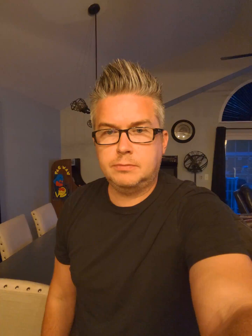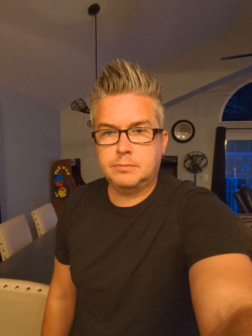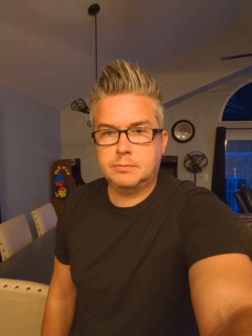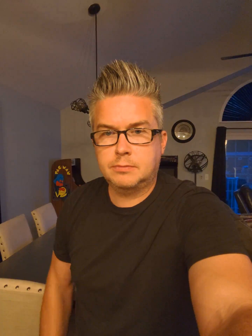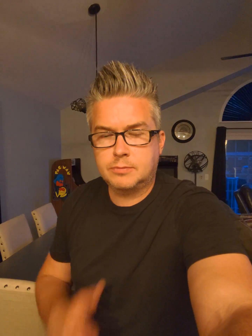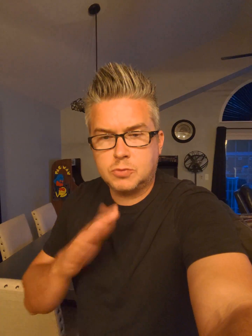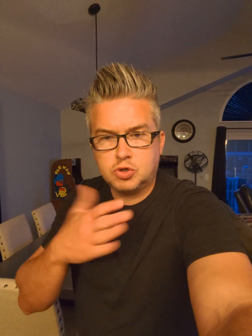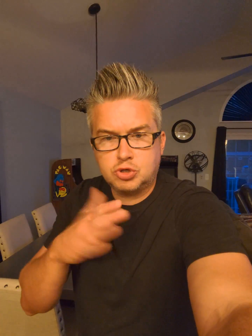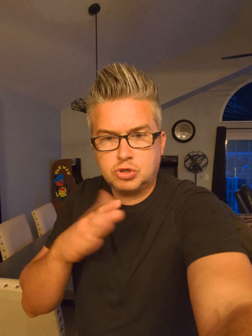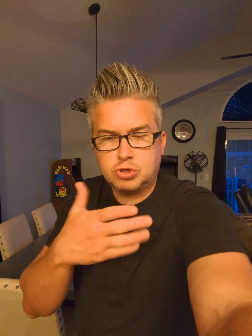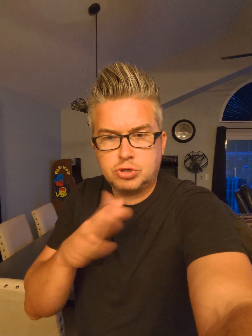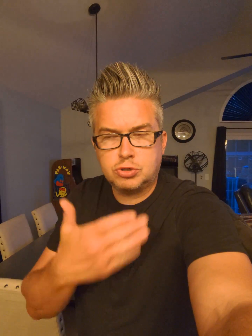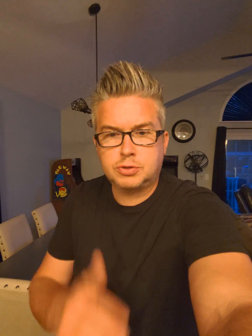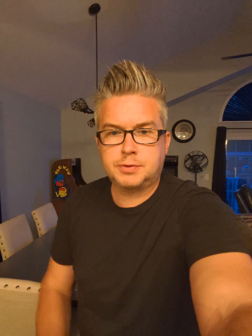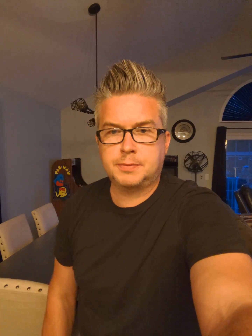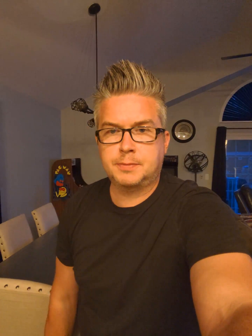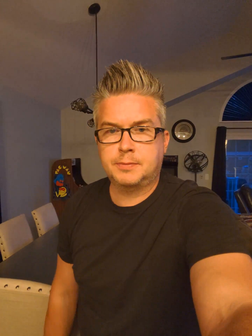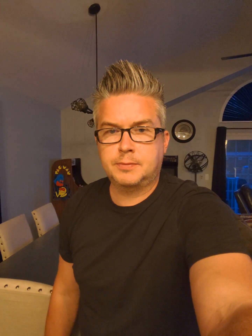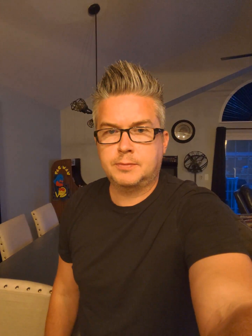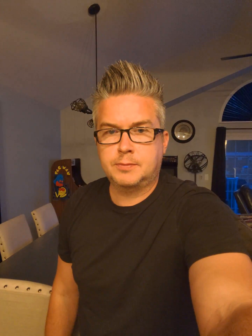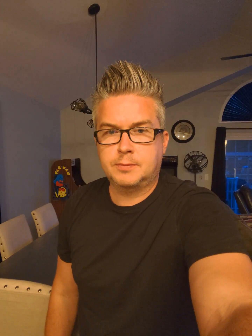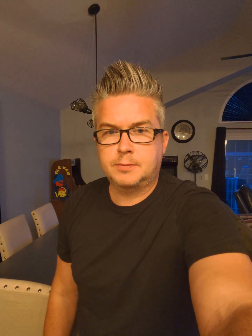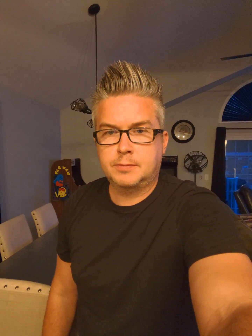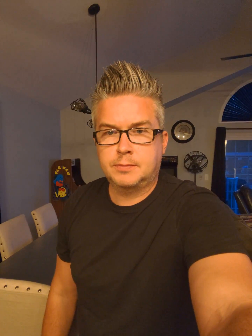cook